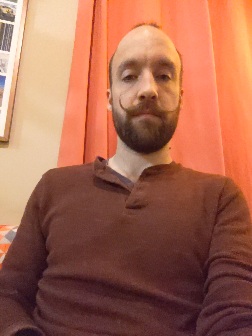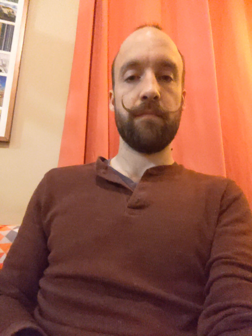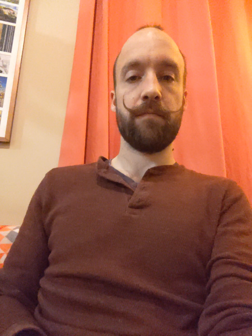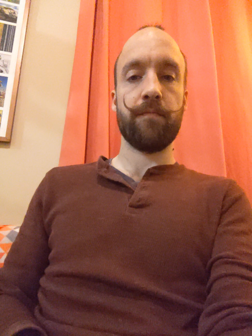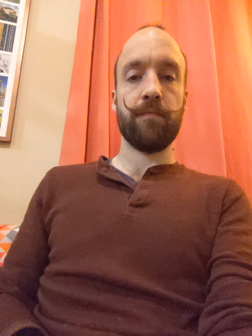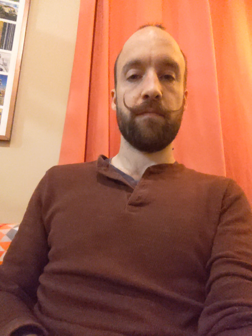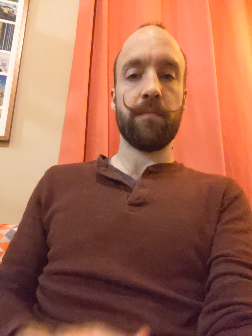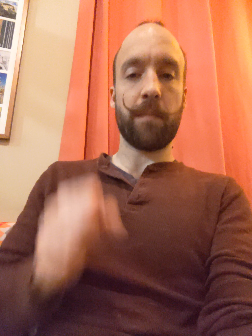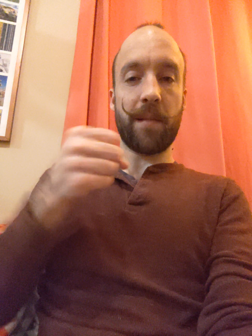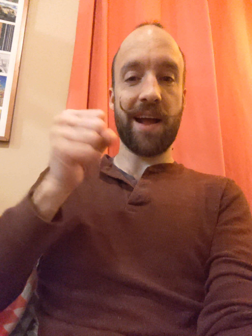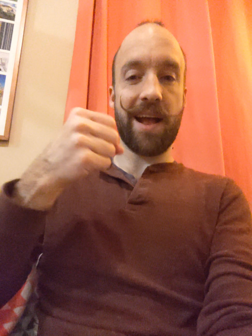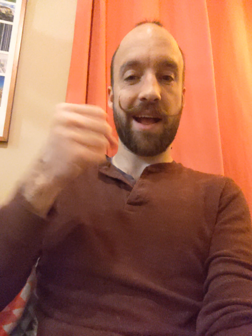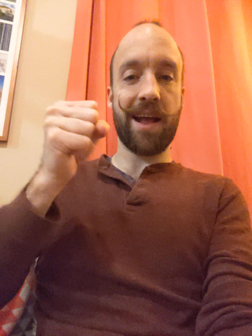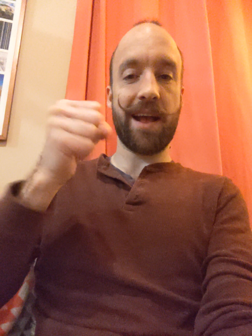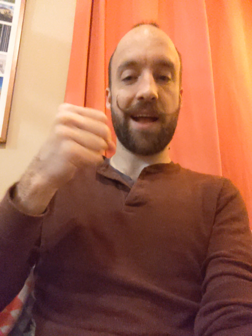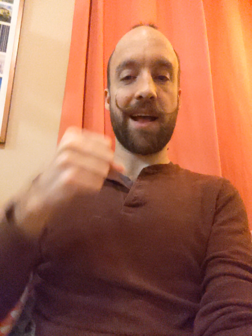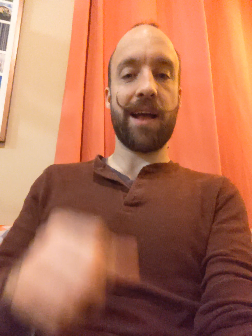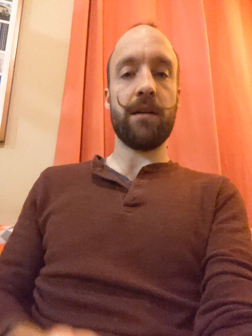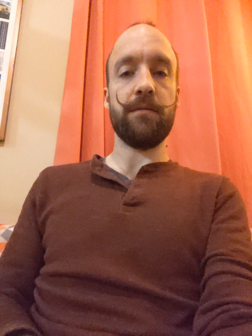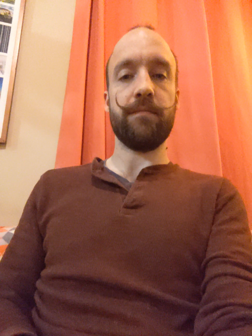make